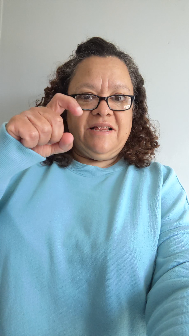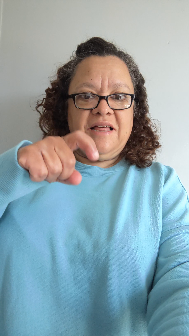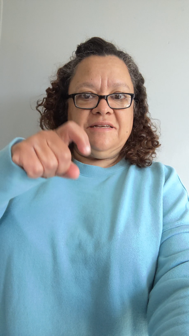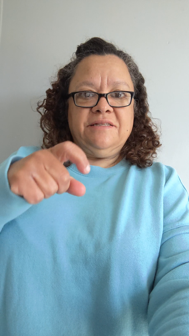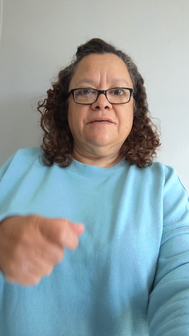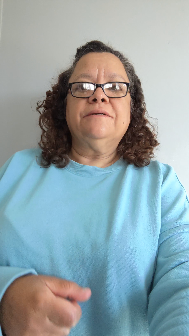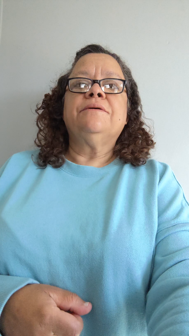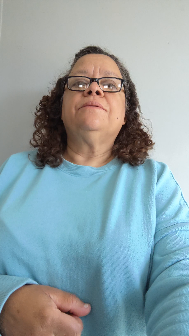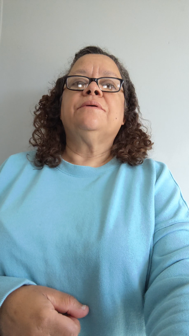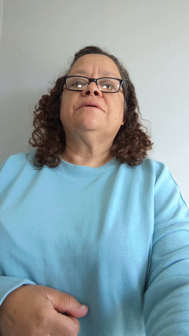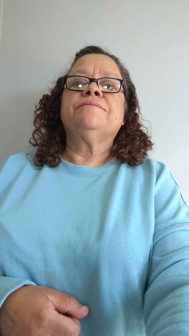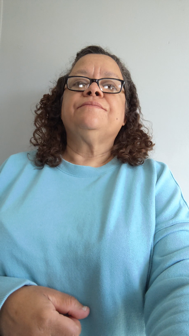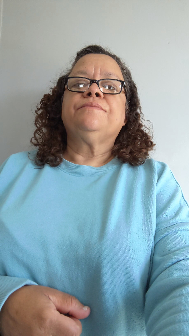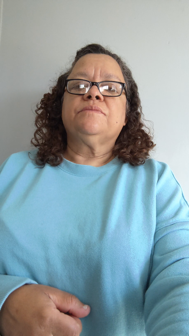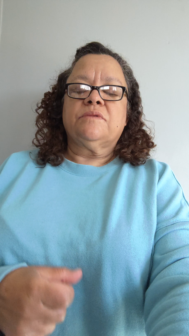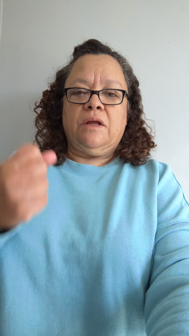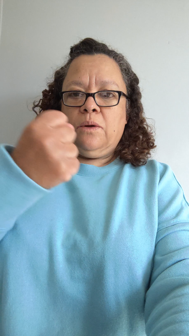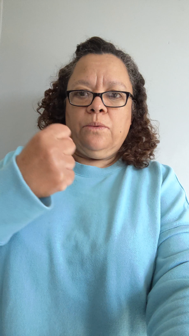hold